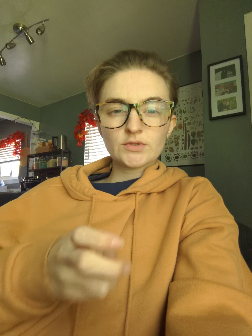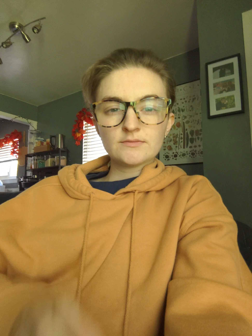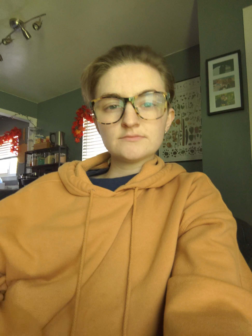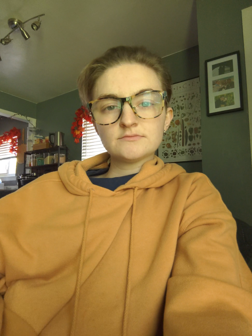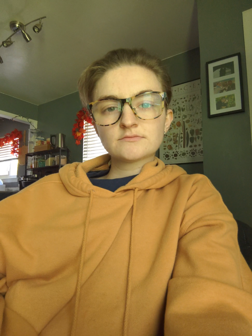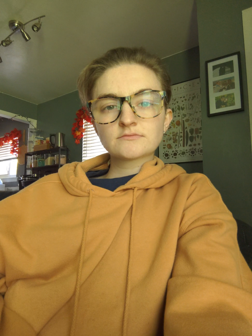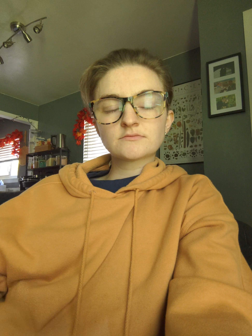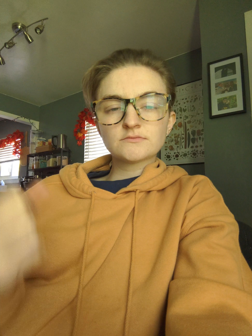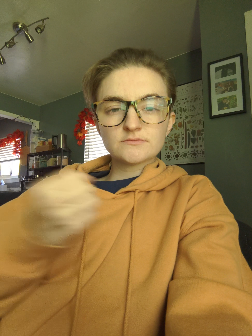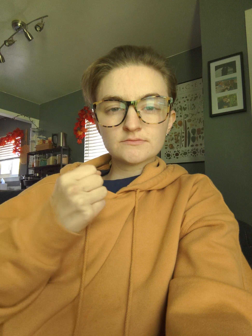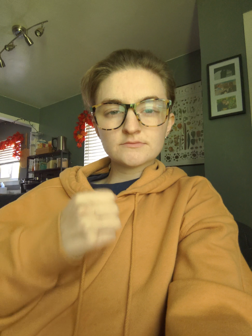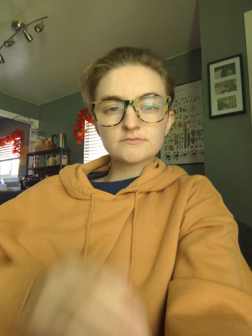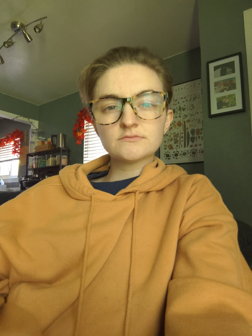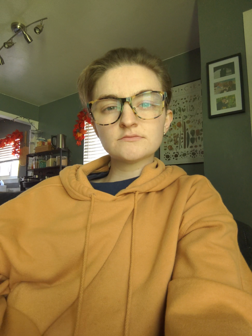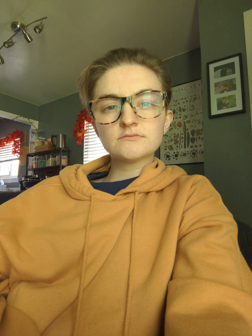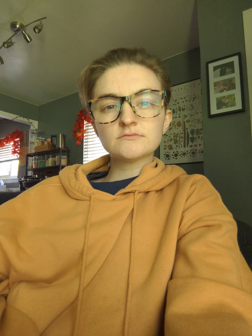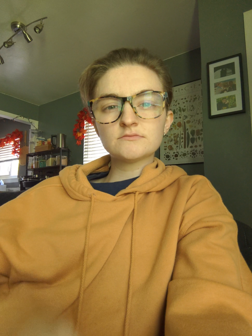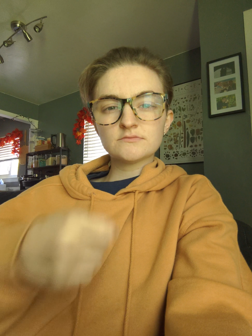cold